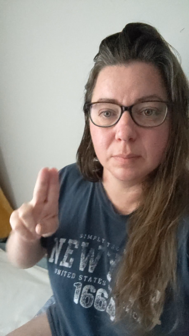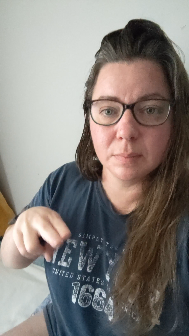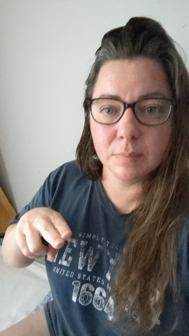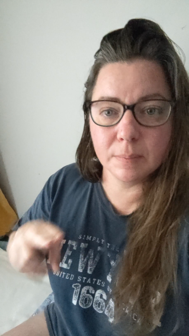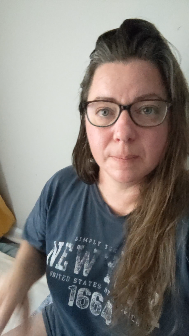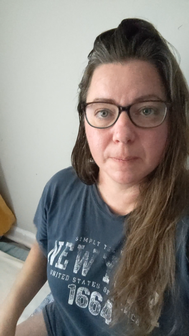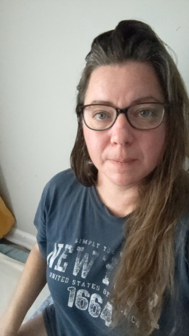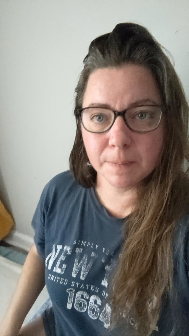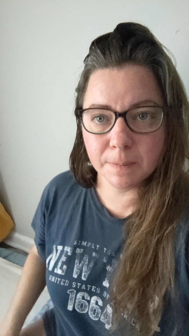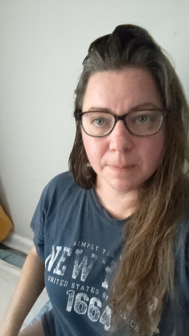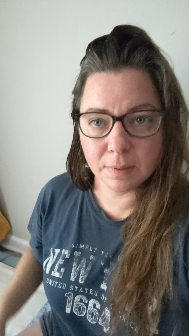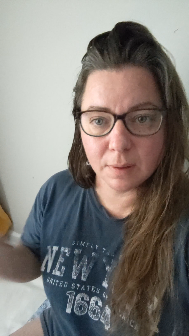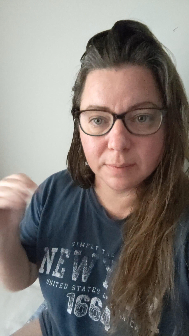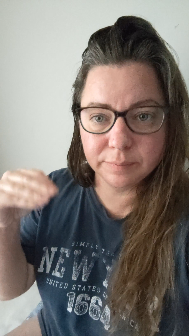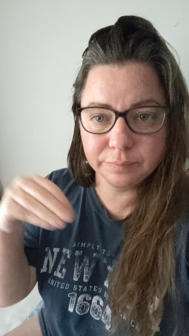dinosaur